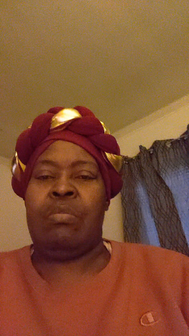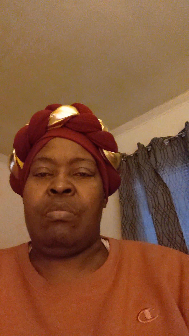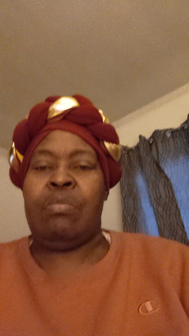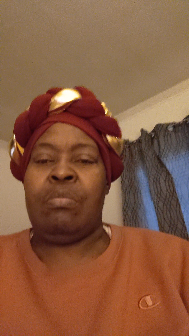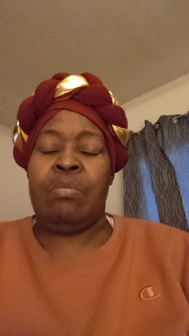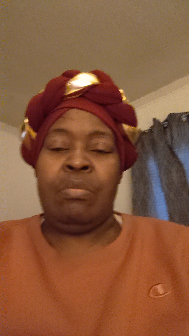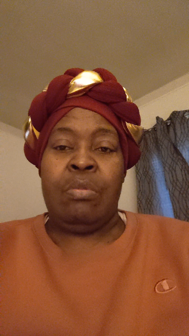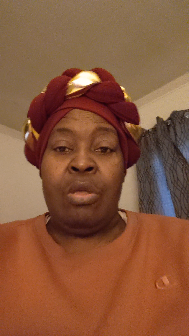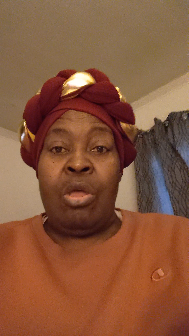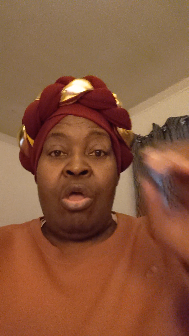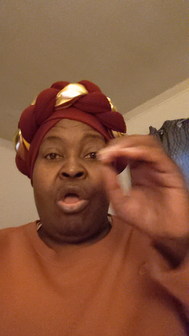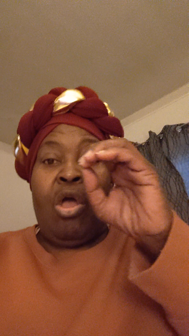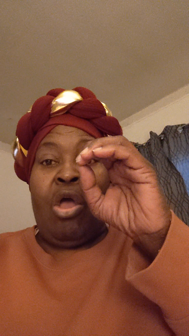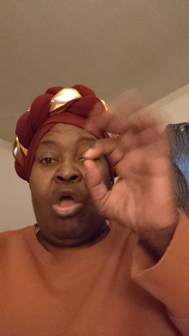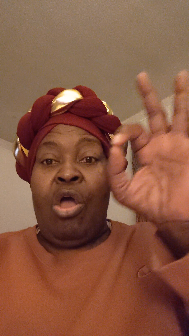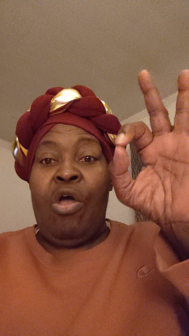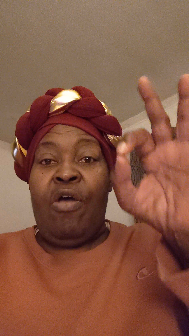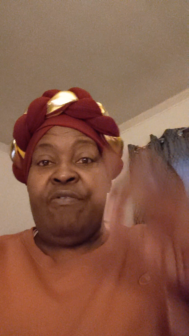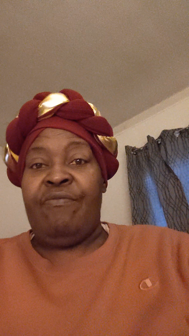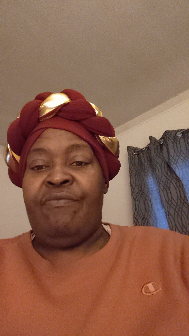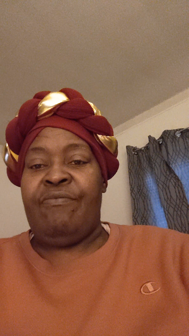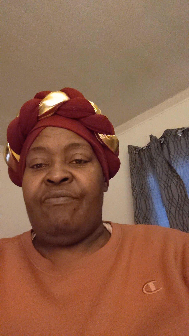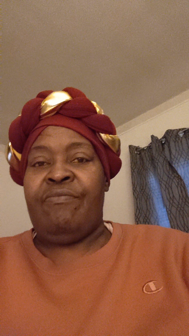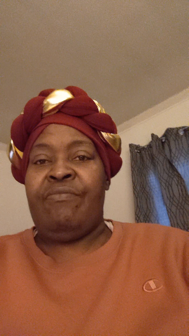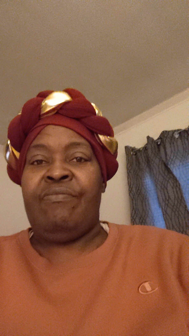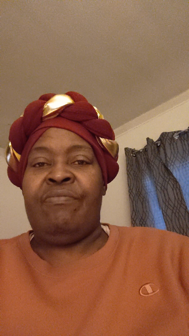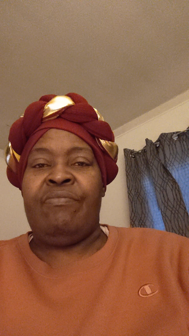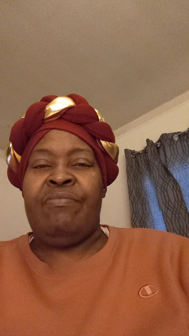of